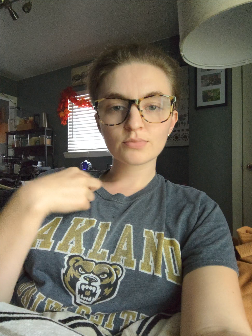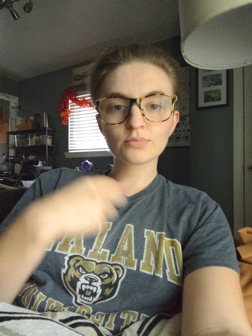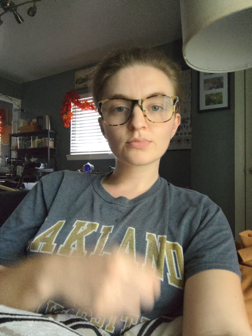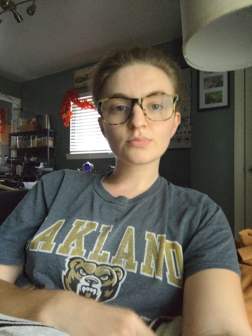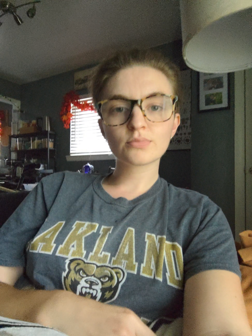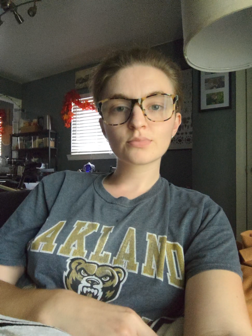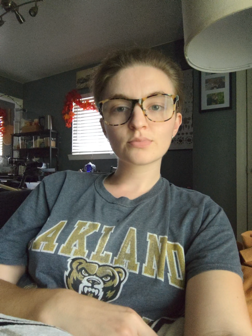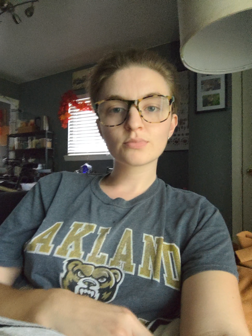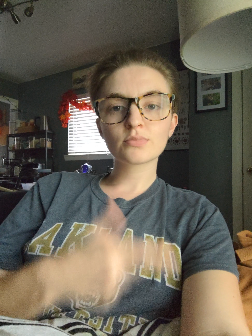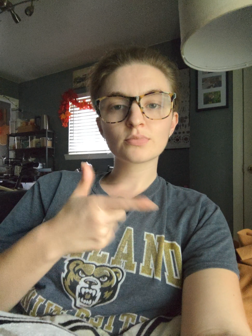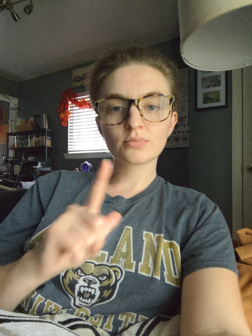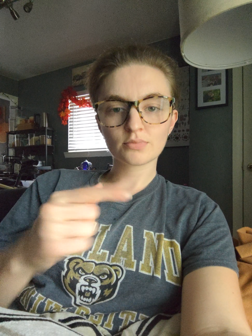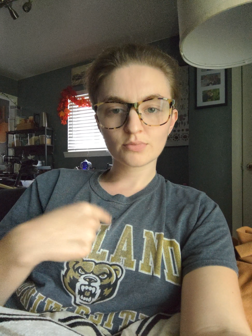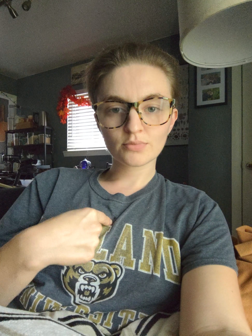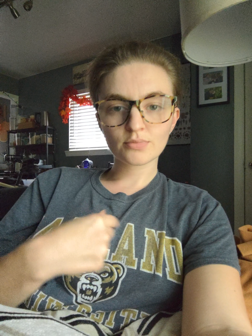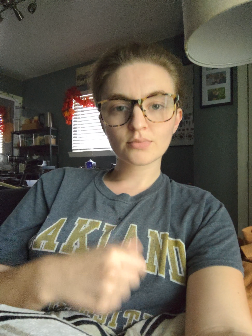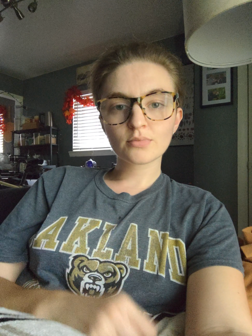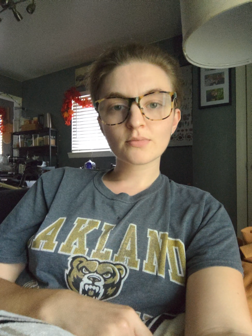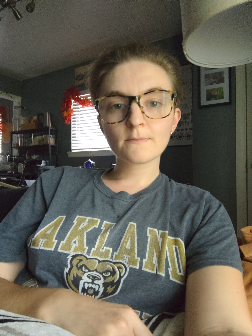let me